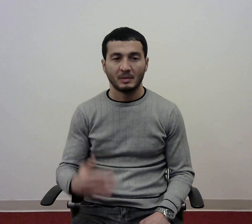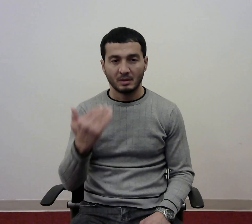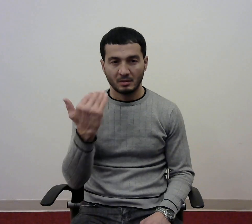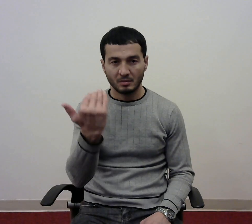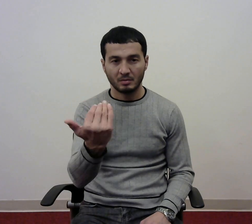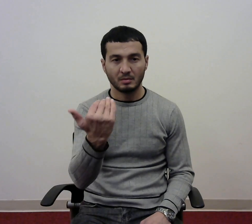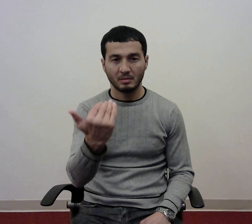siz